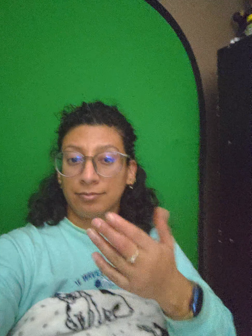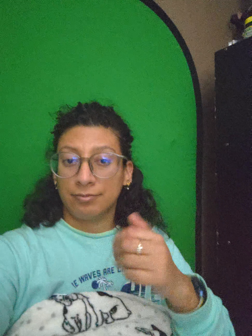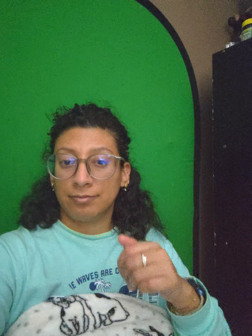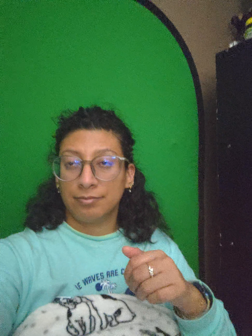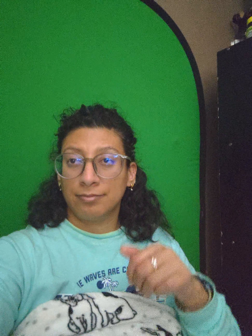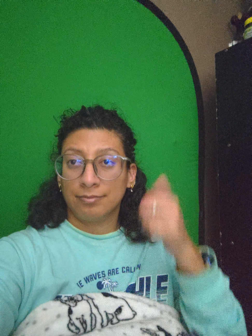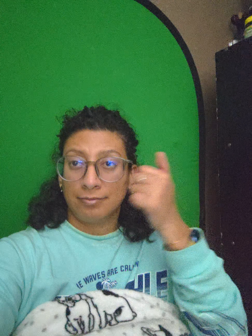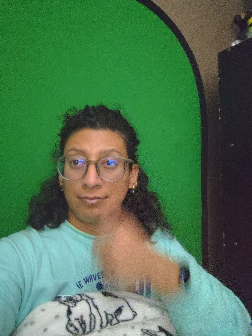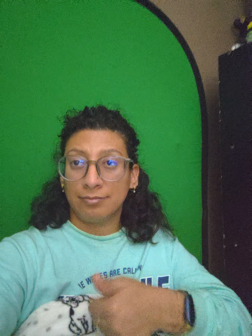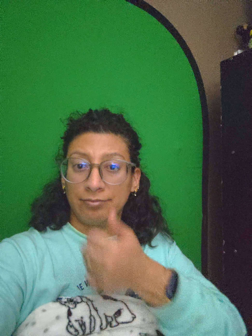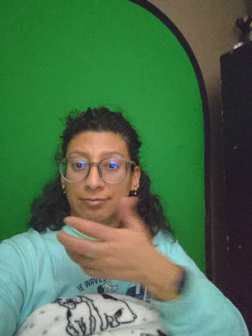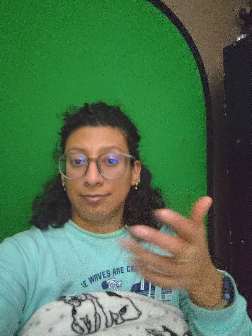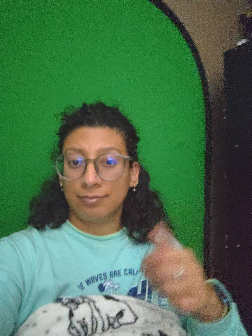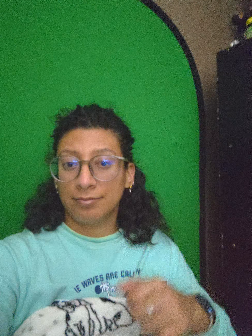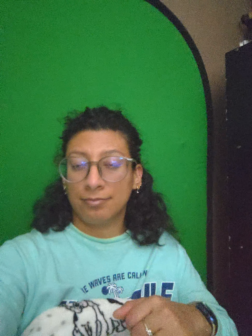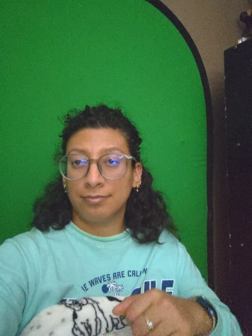every